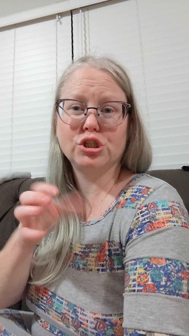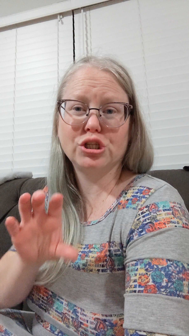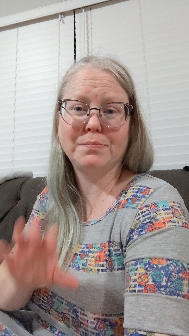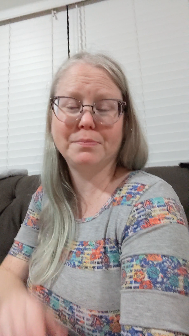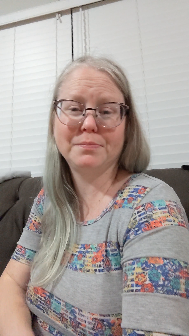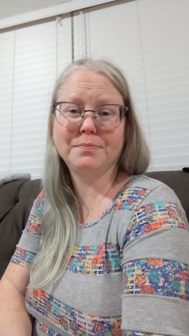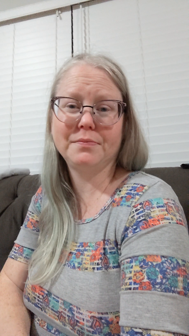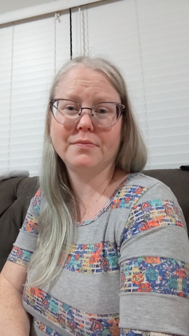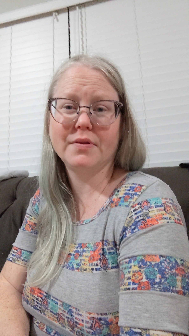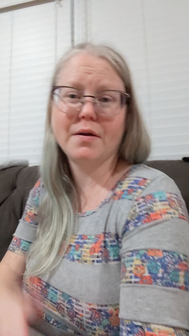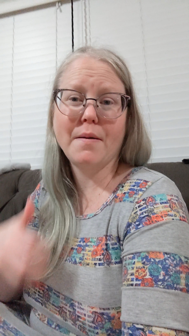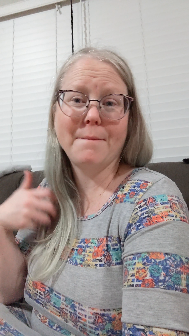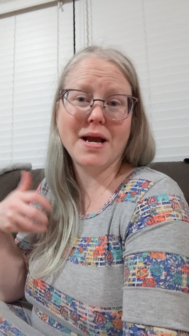monkey